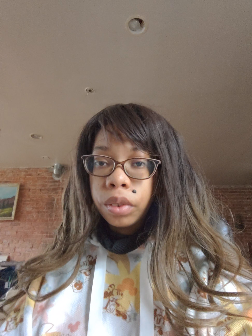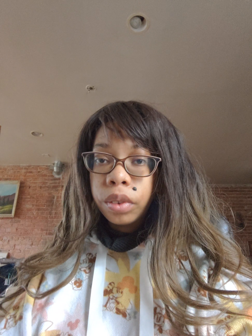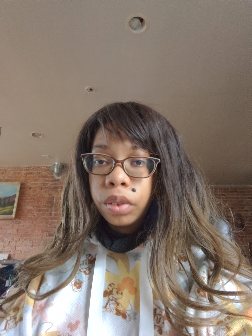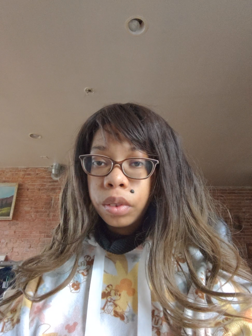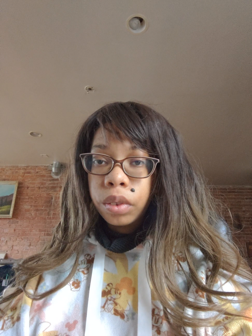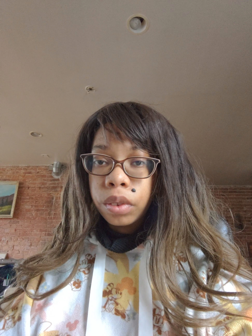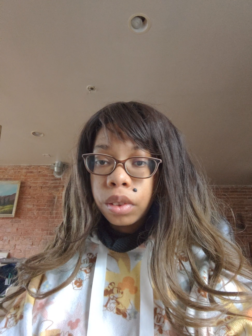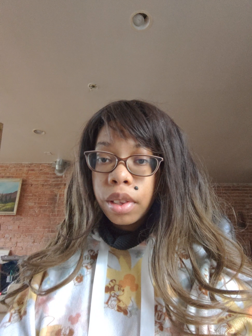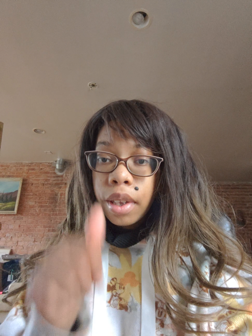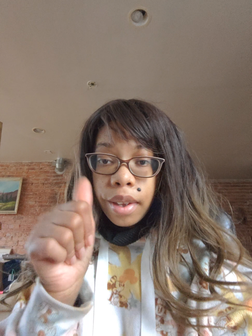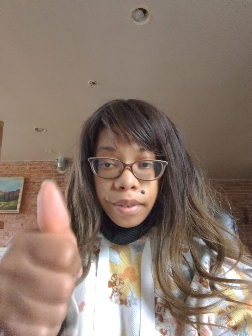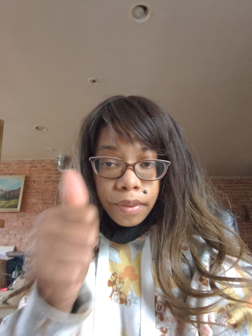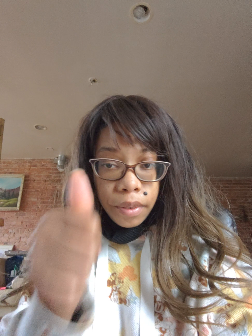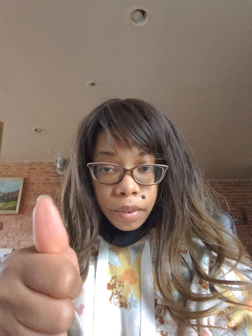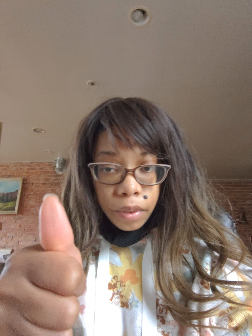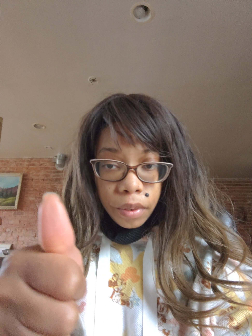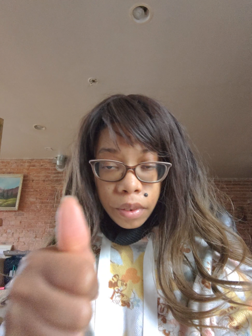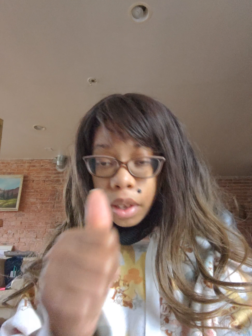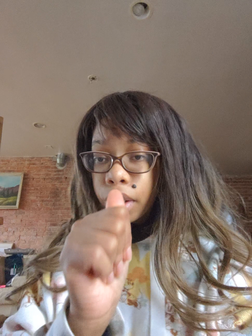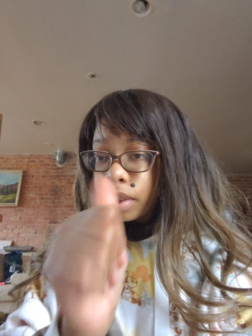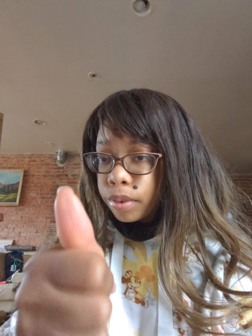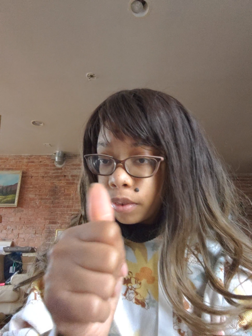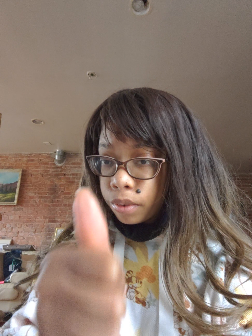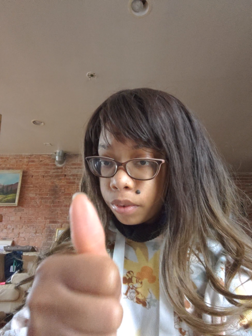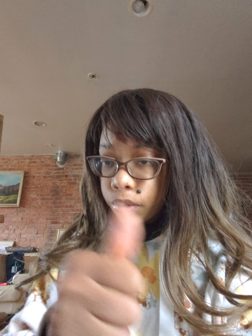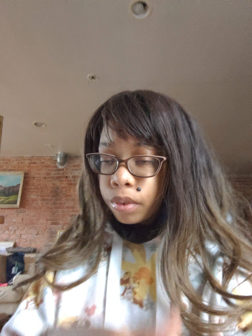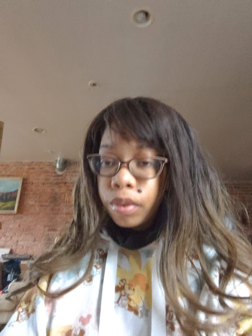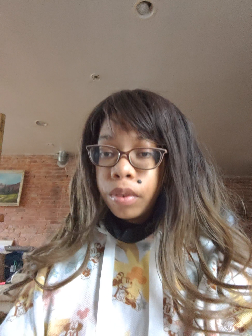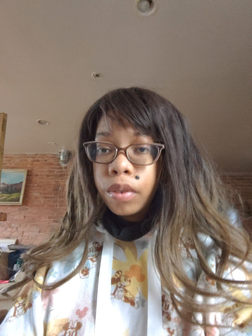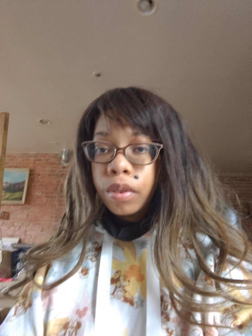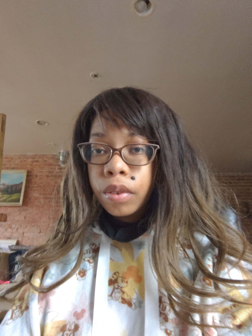yourself